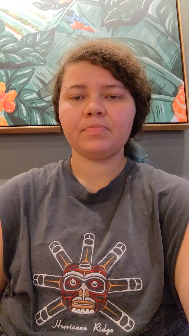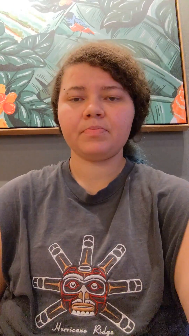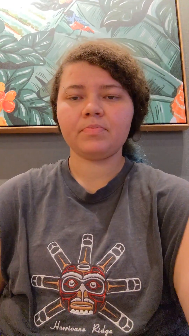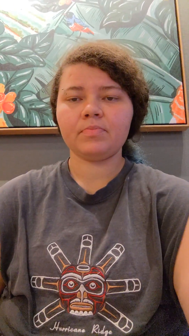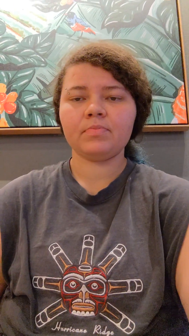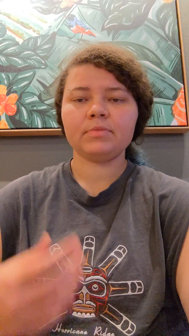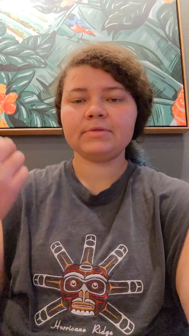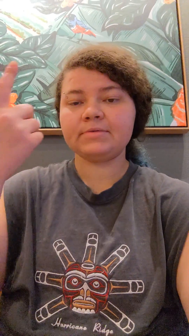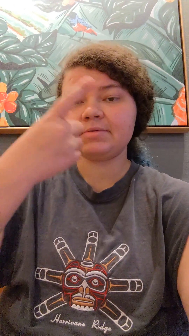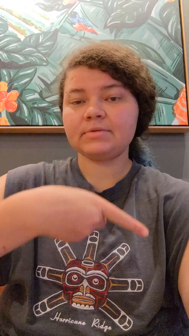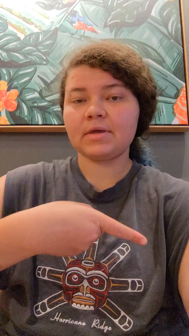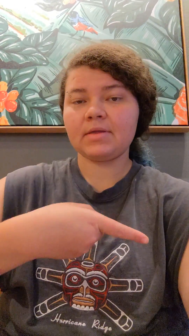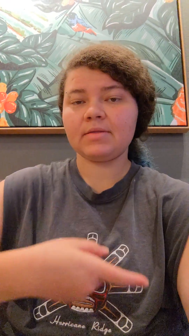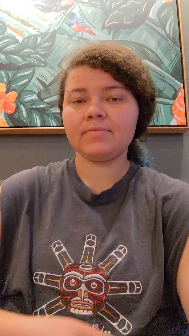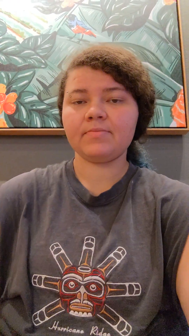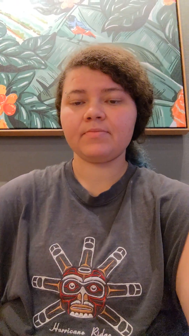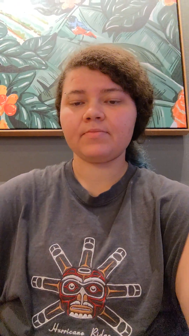day